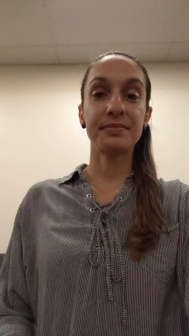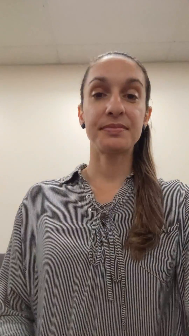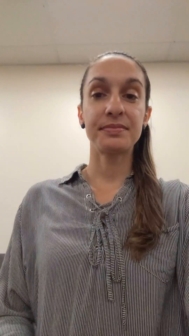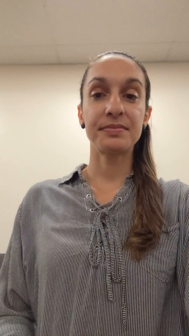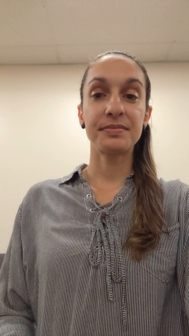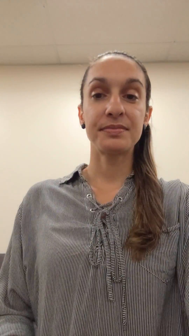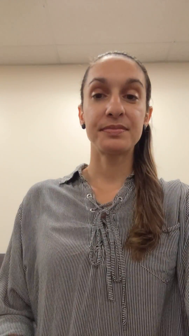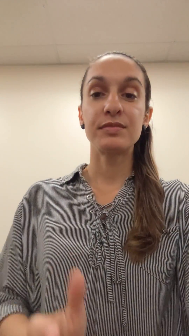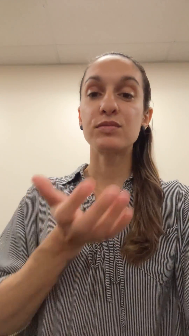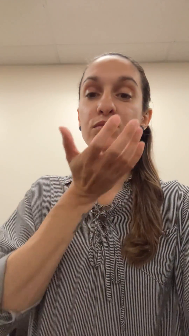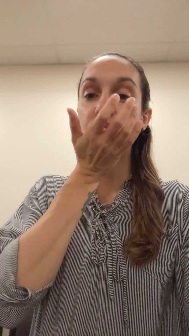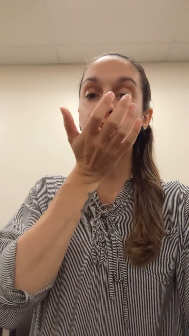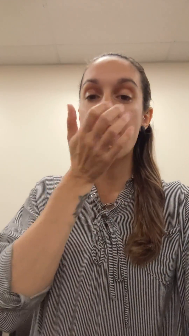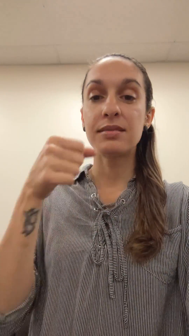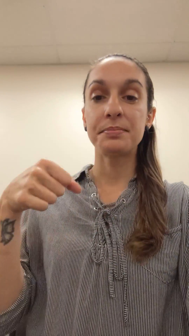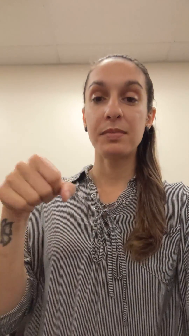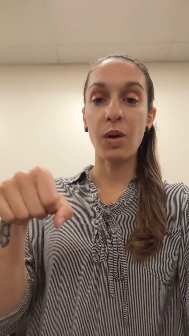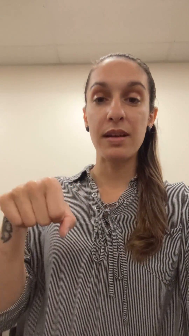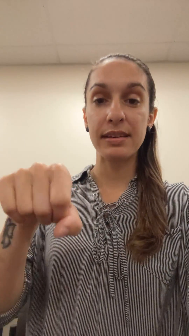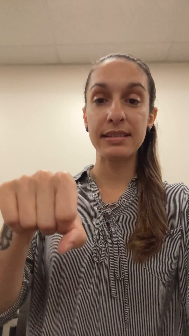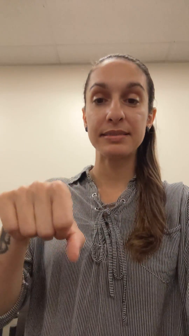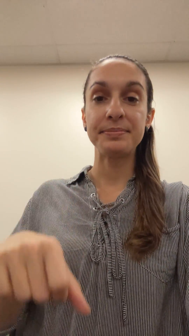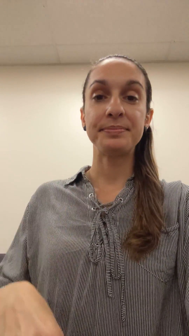lawn mower